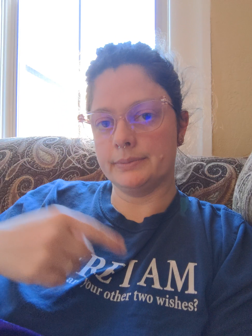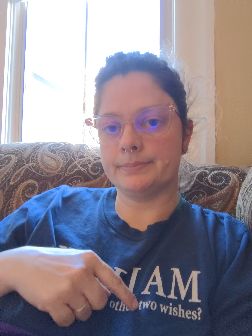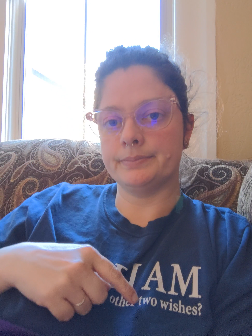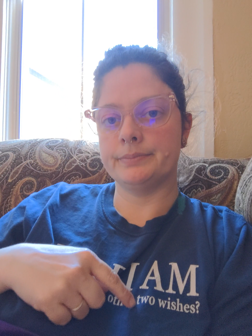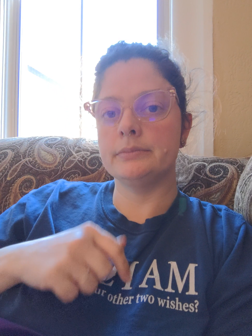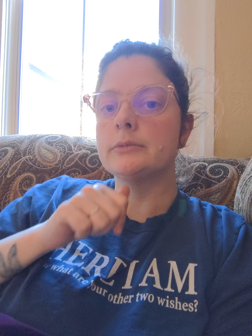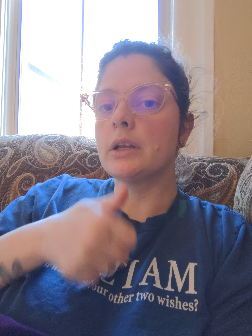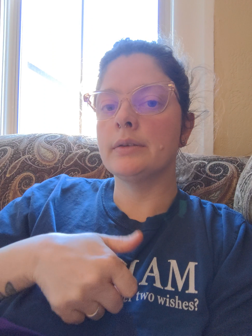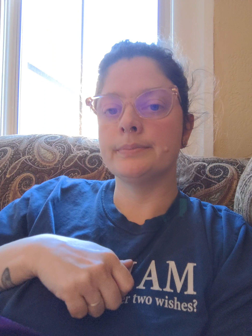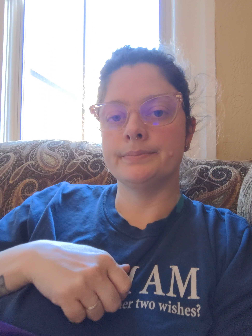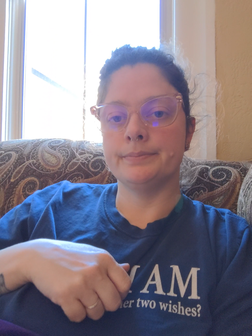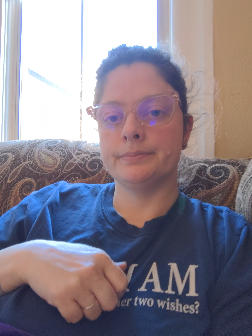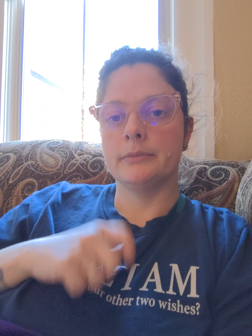not